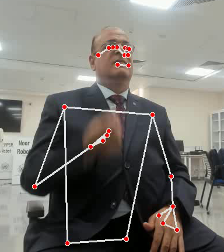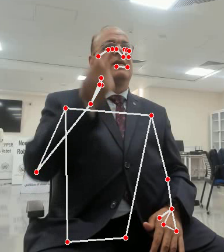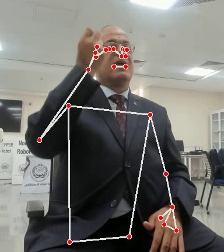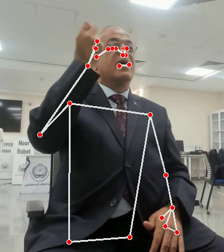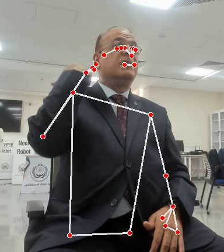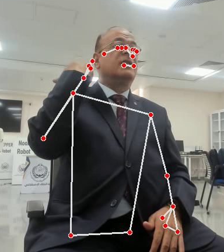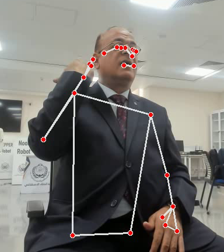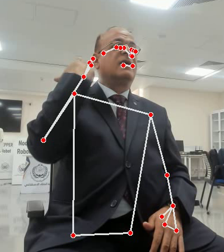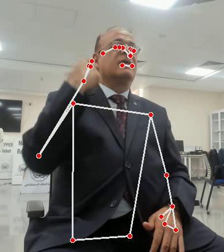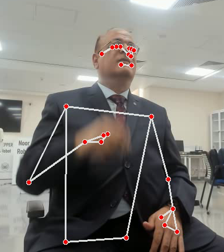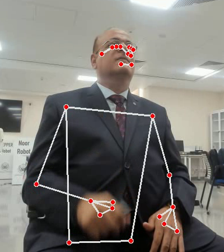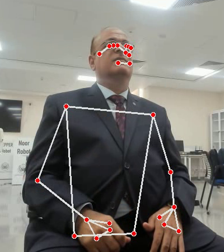ermy wra dhrk